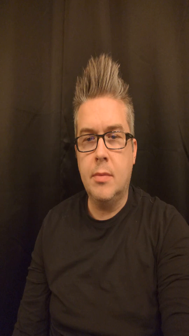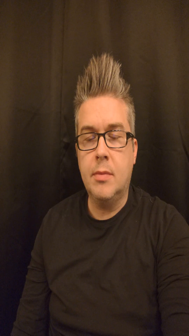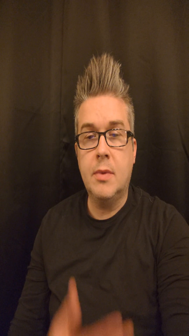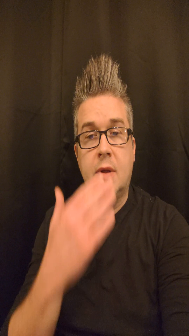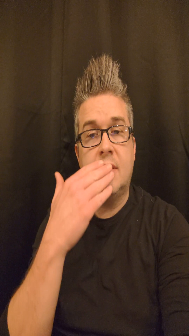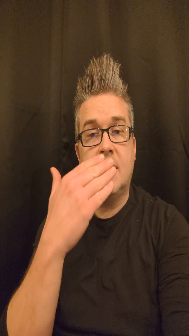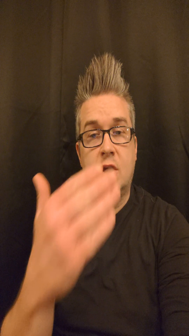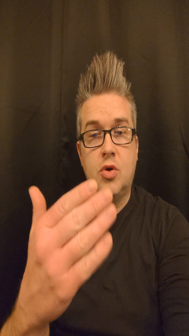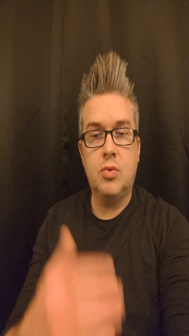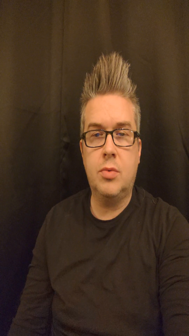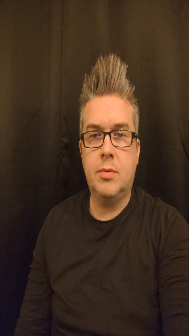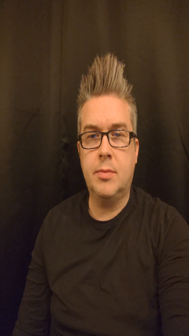thank you